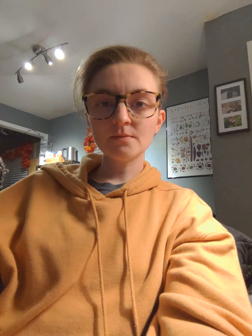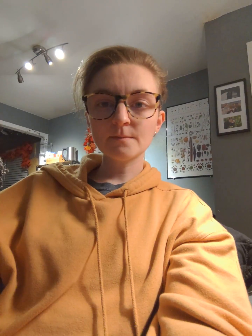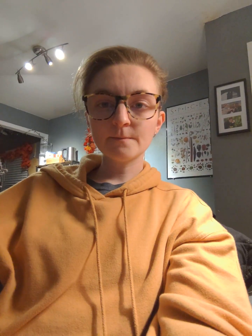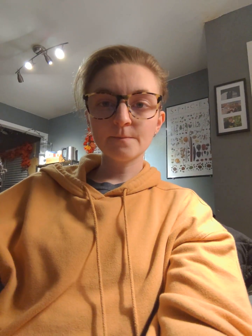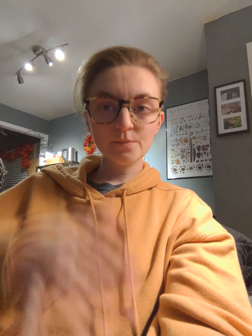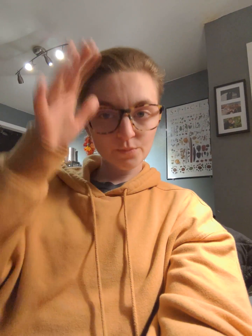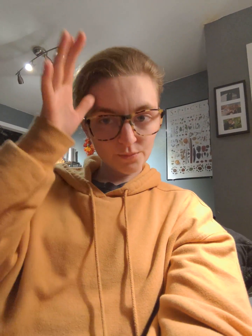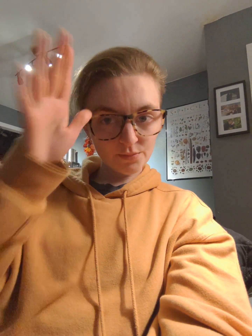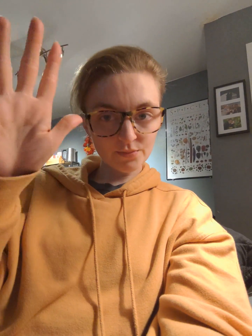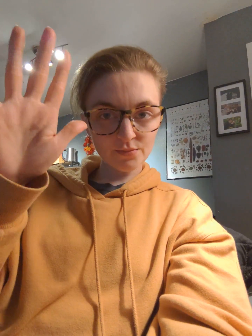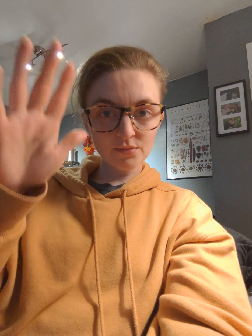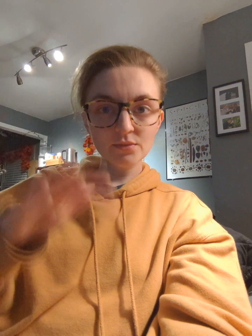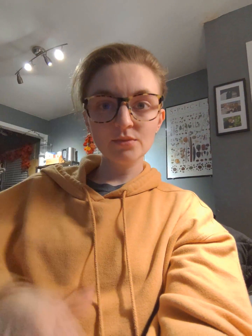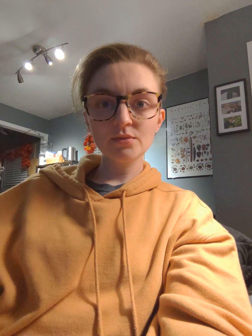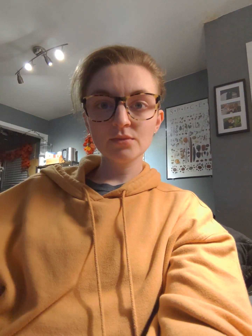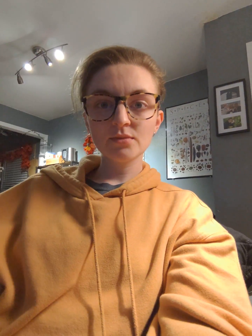deer